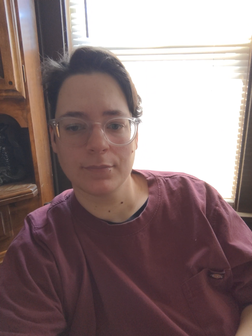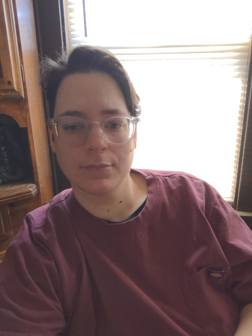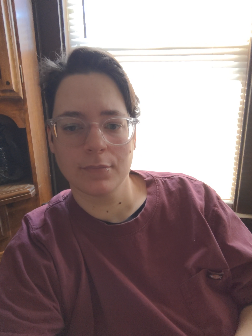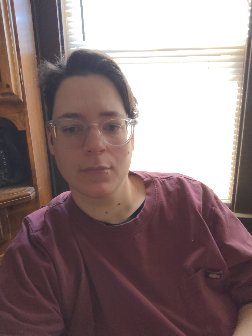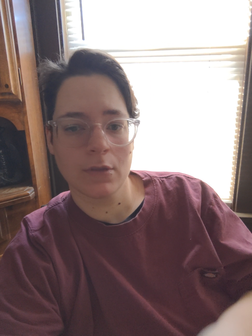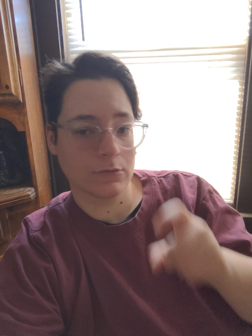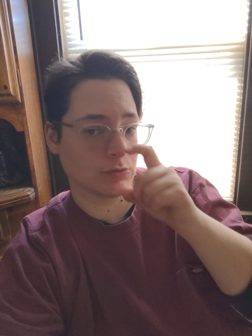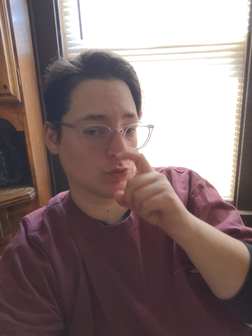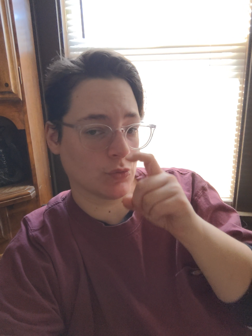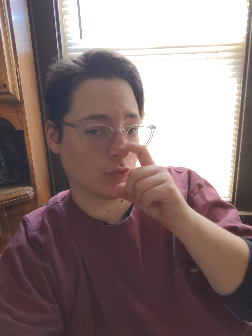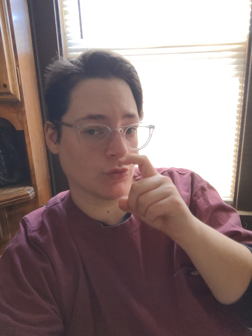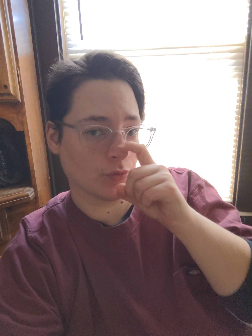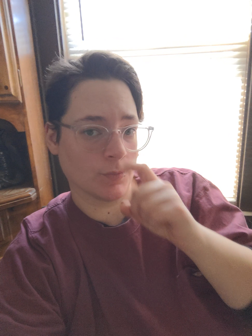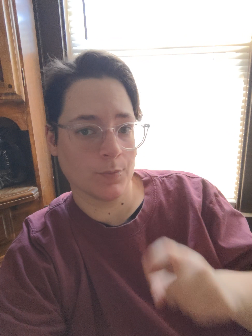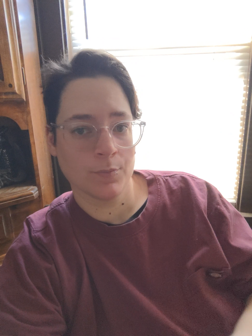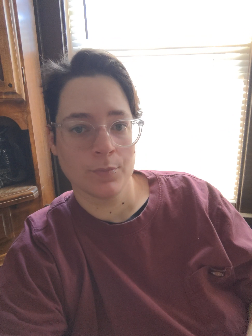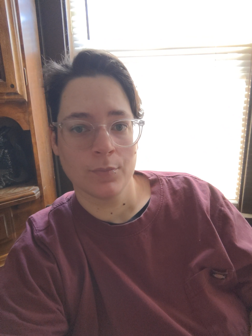doll